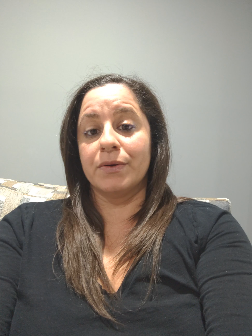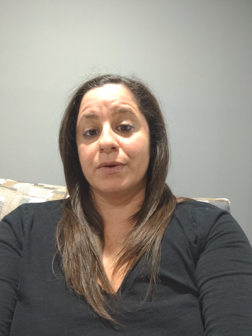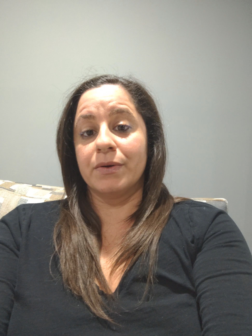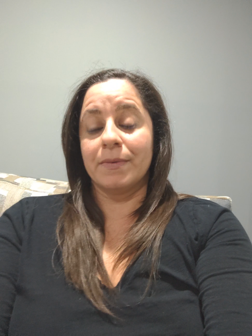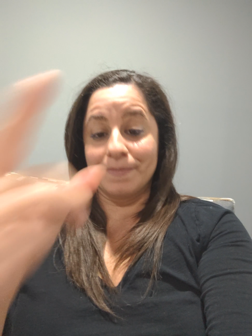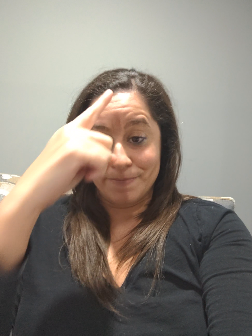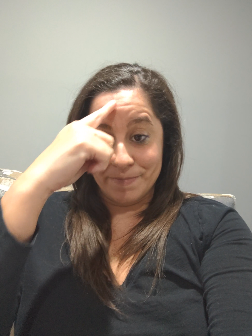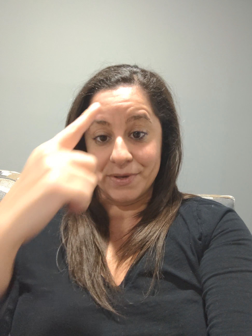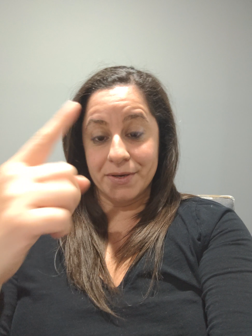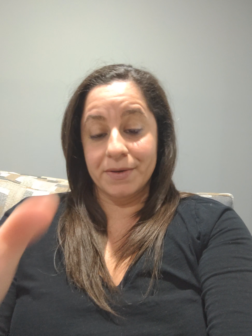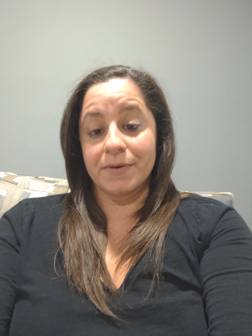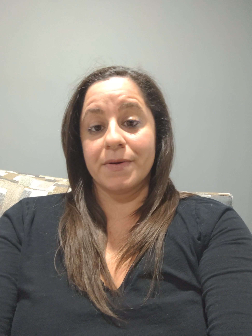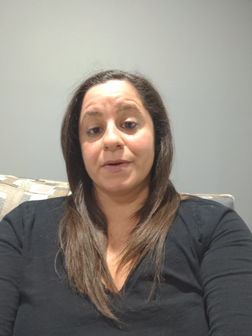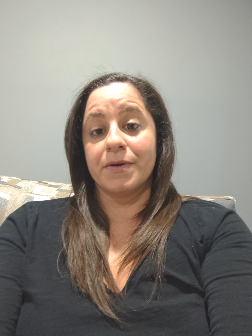penny